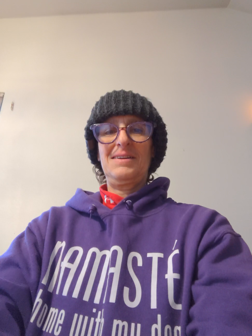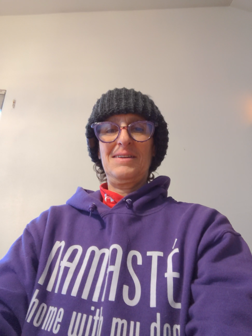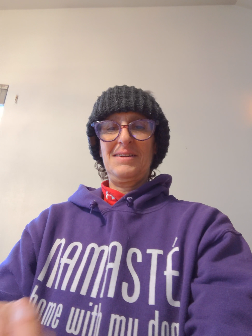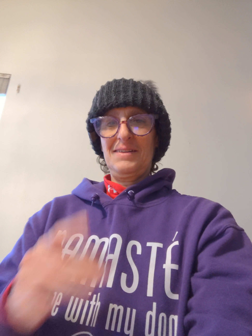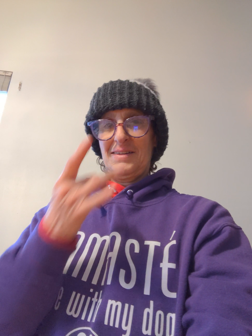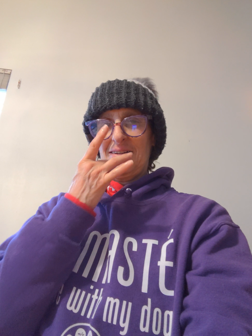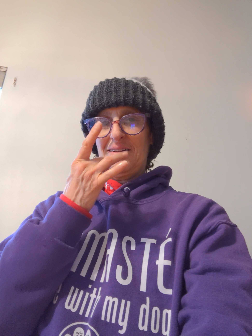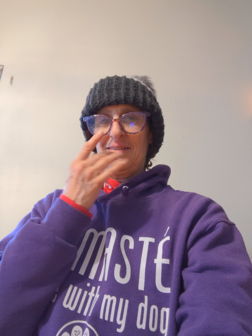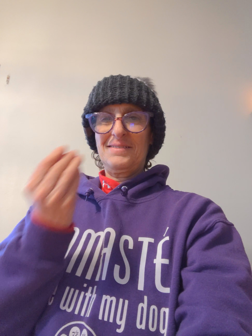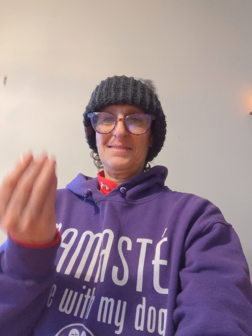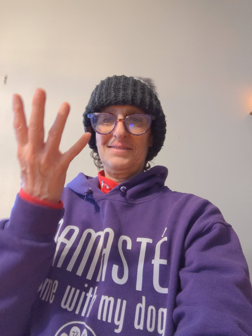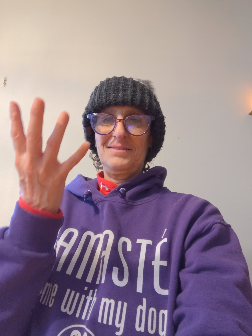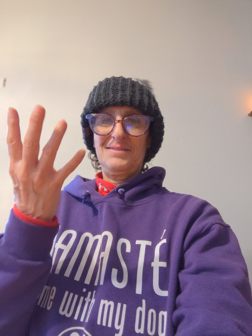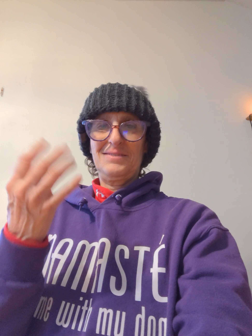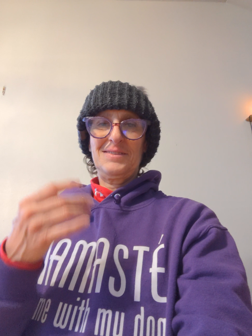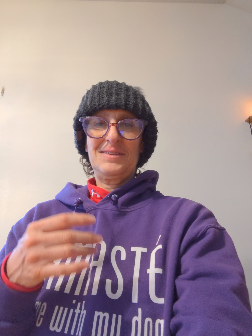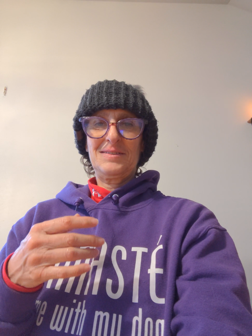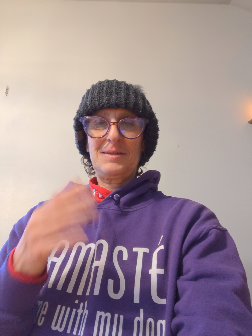lamp